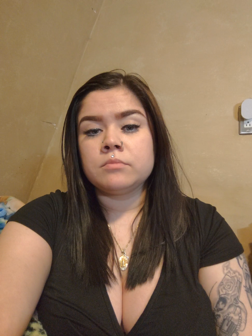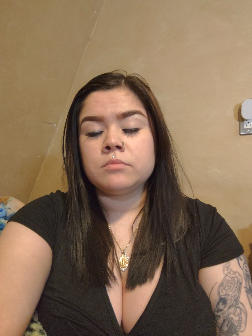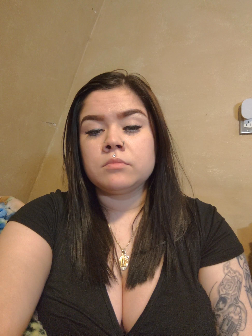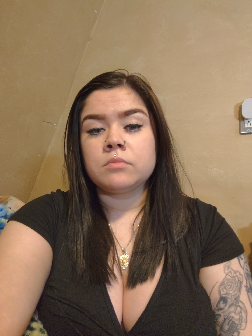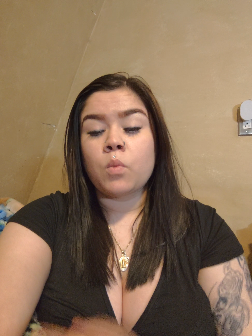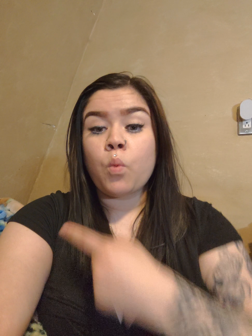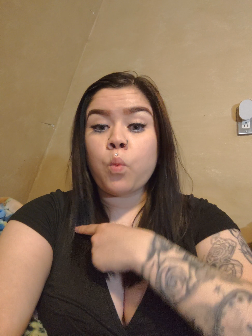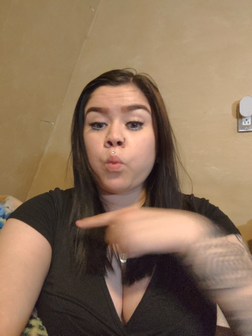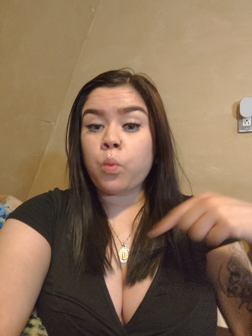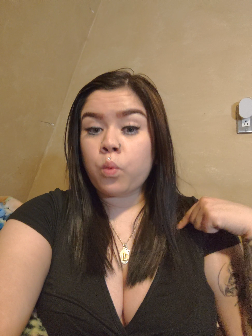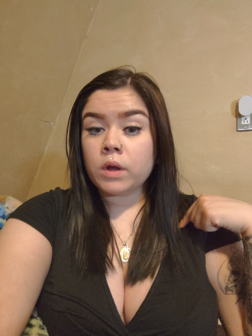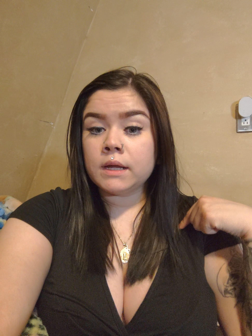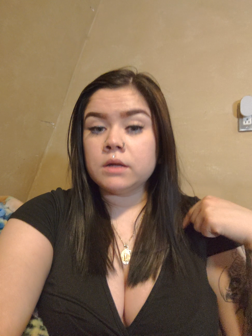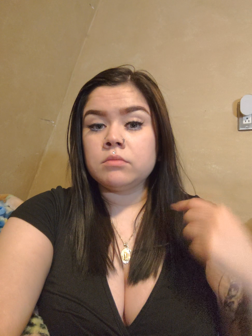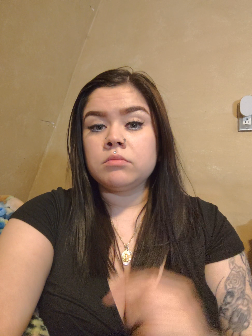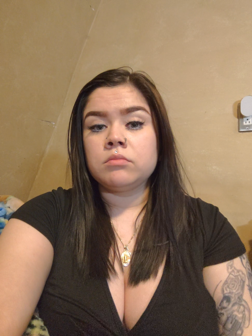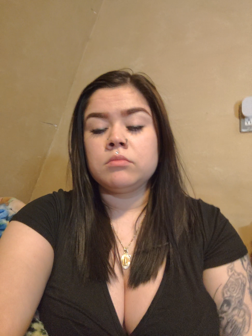we